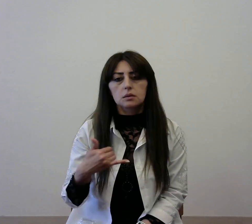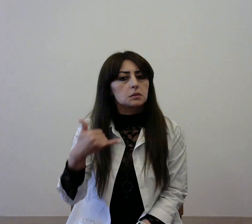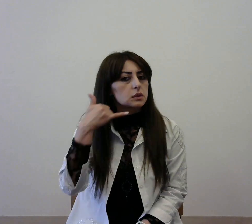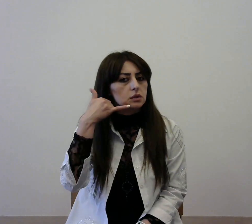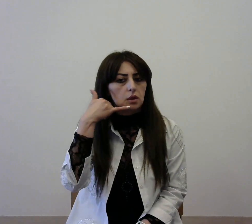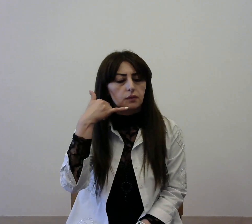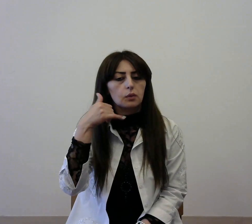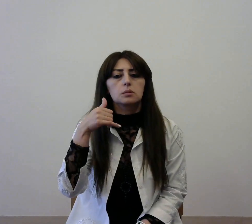telefon